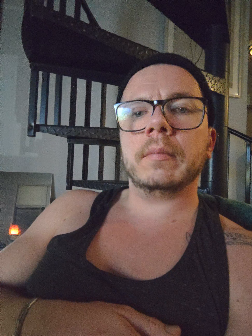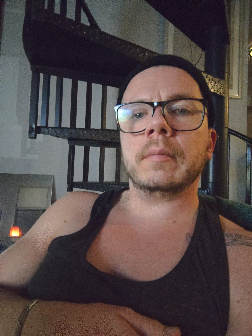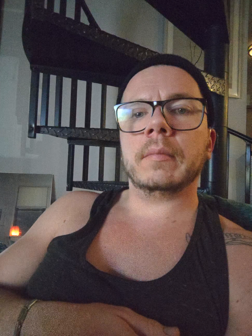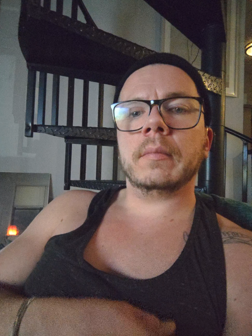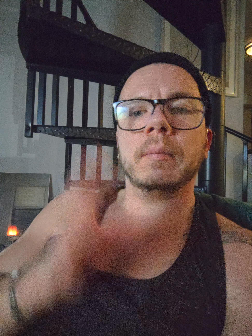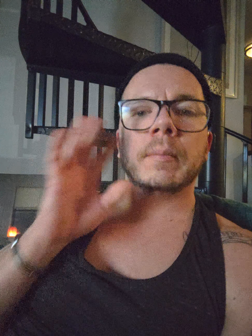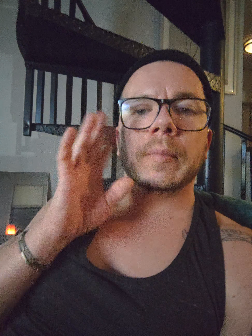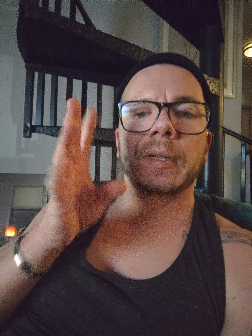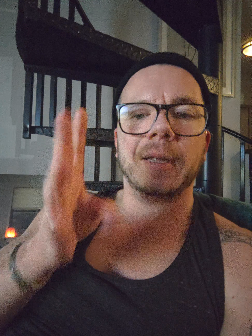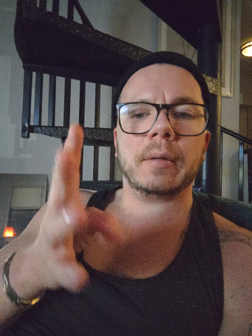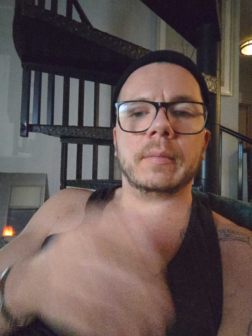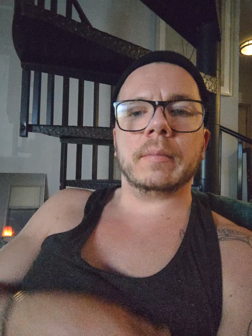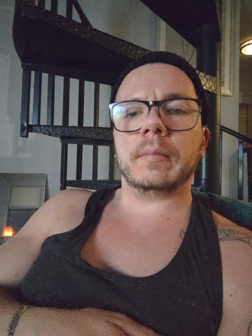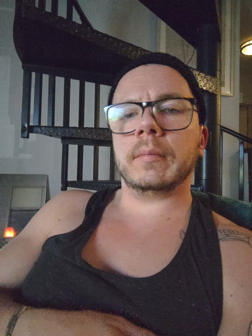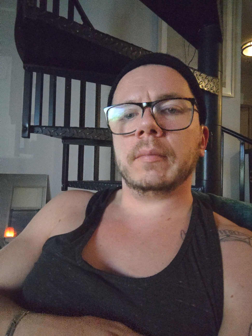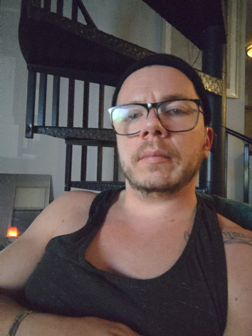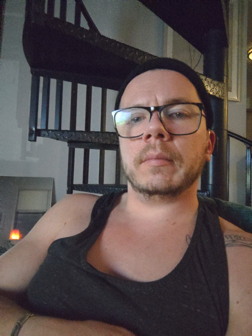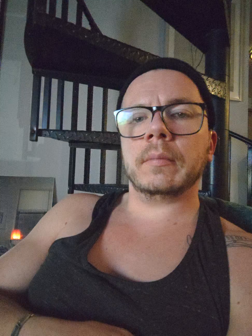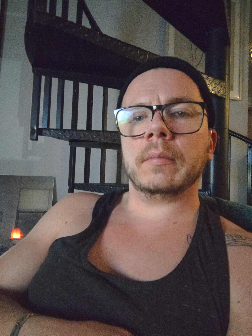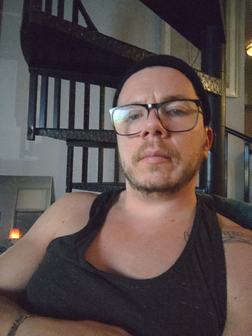pretend